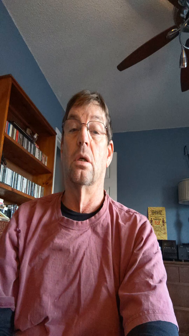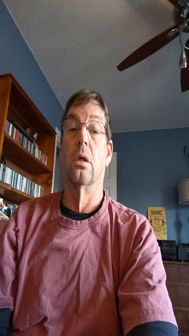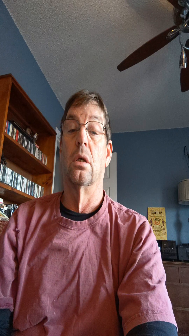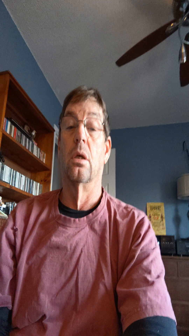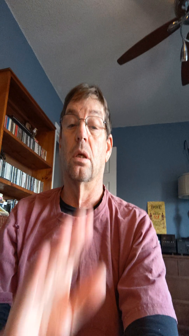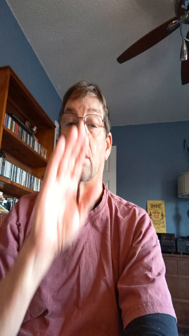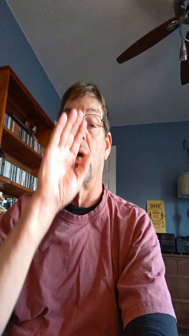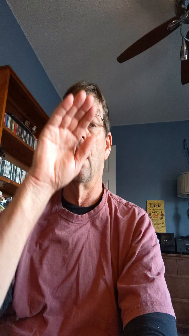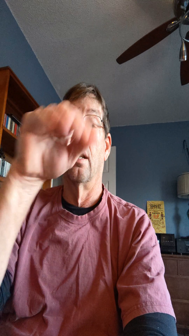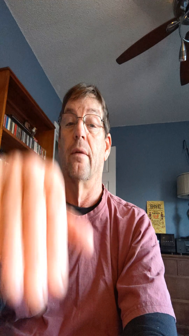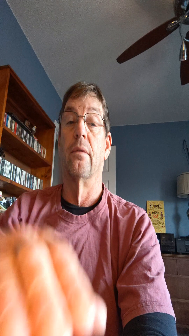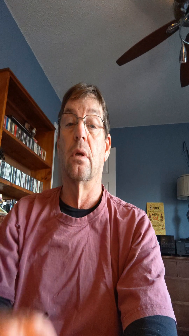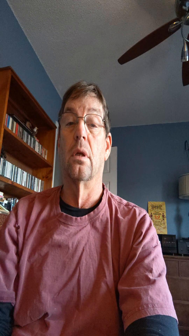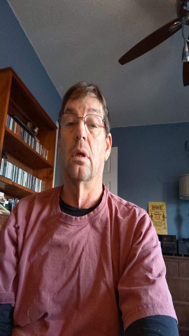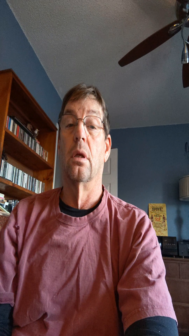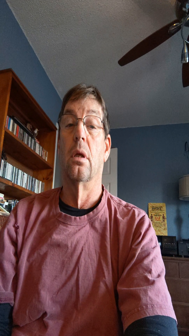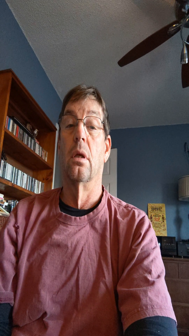elephant